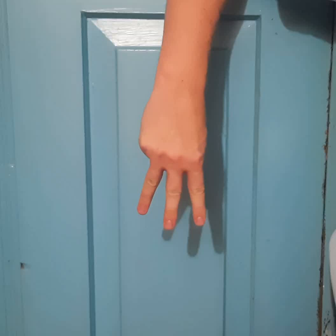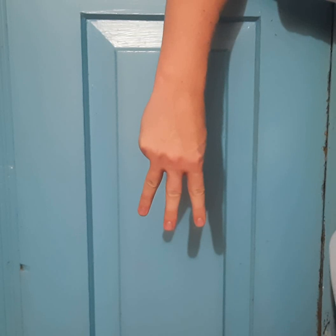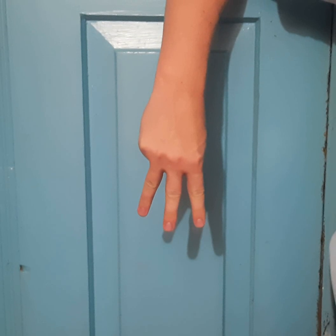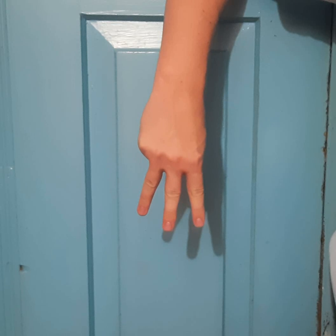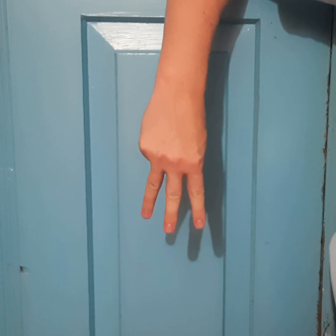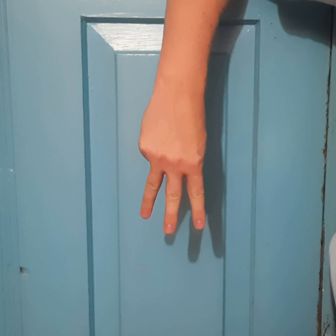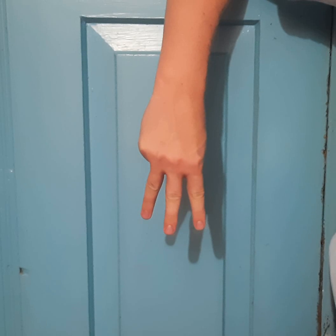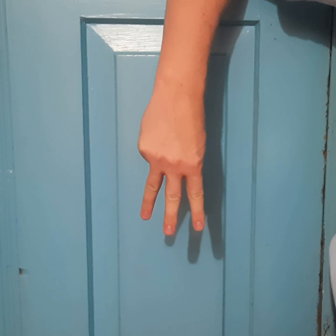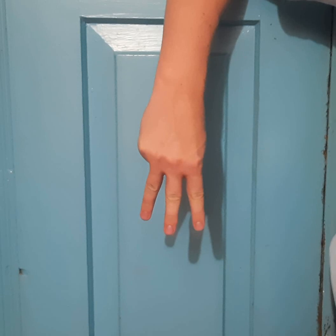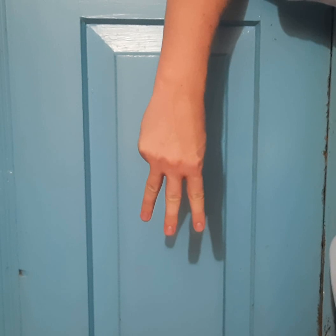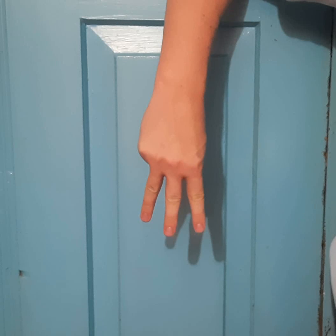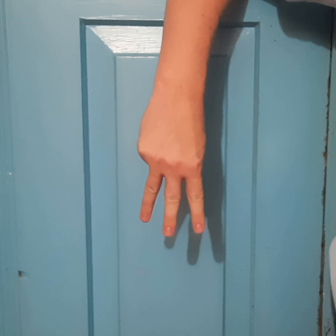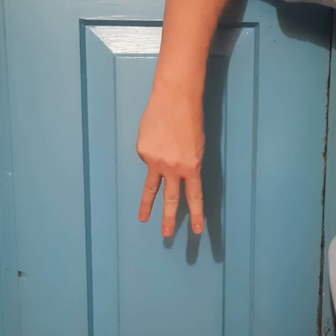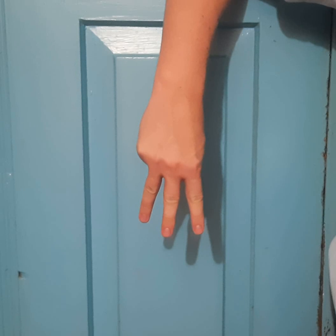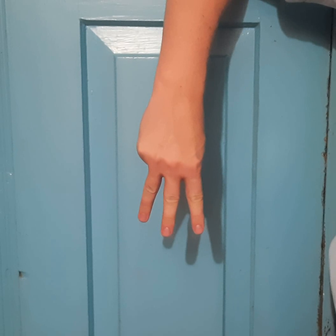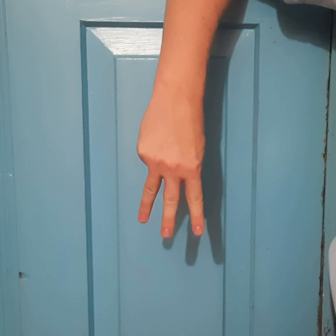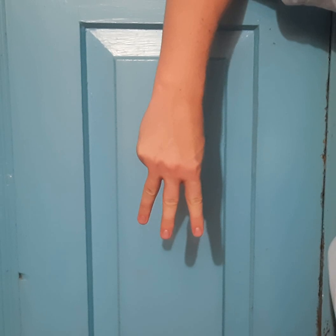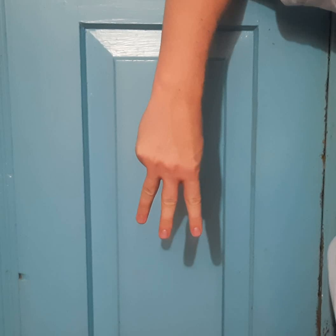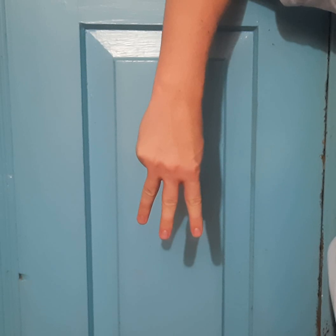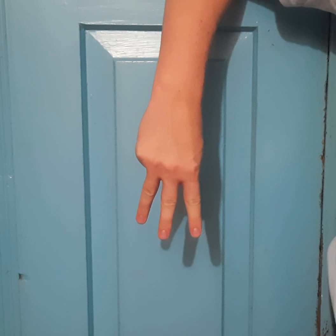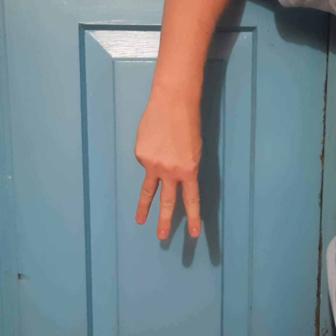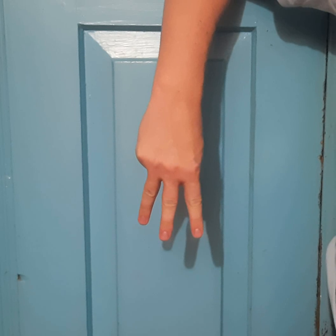М